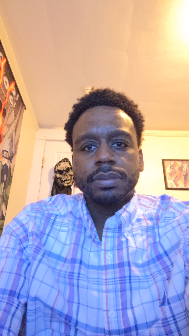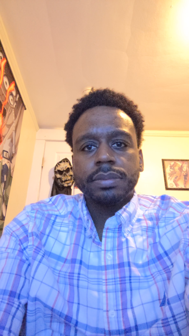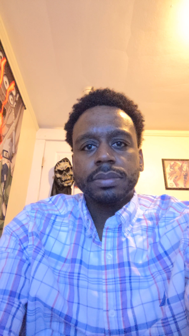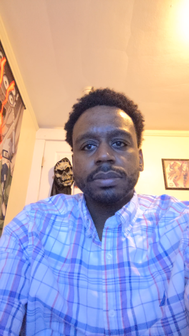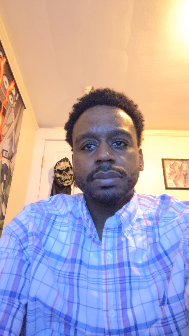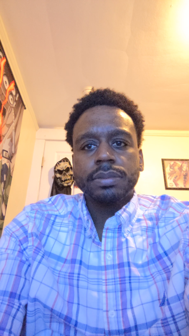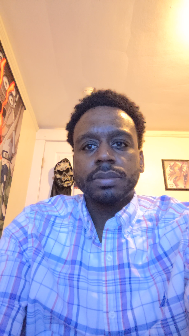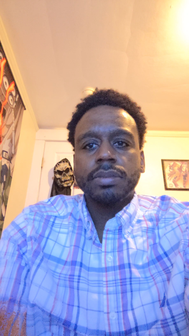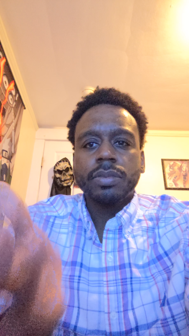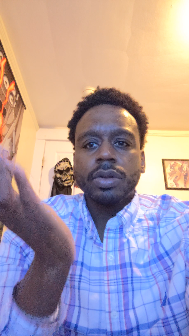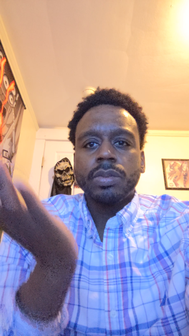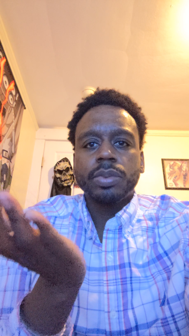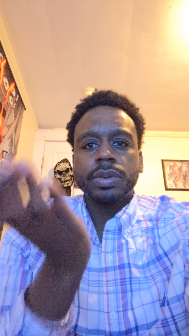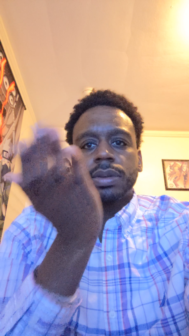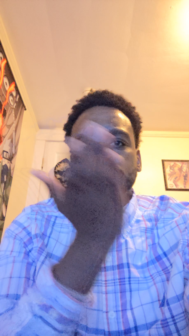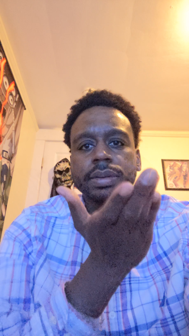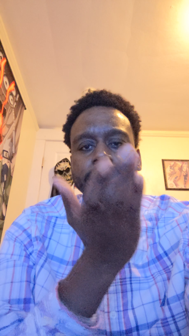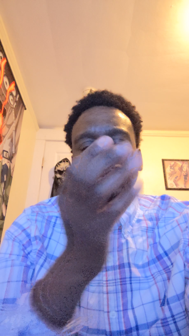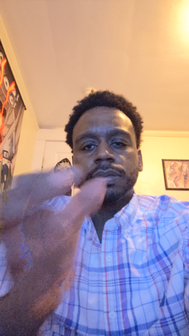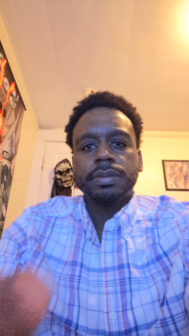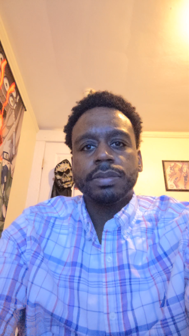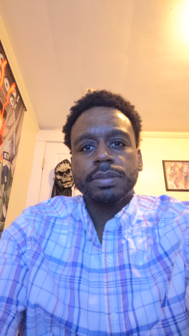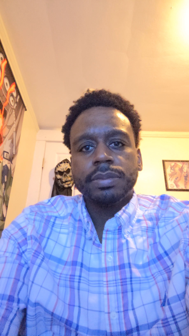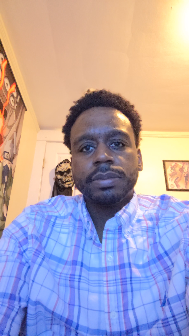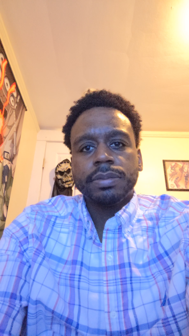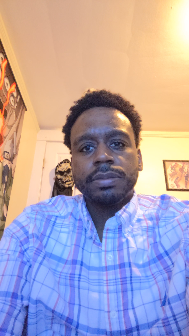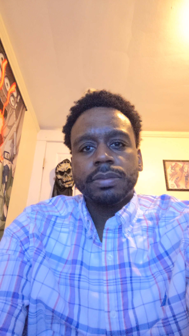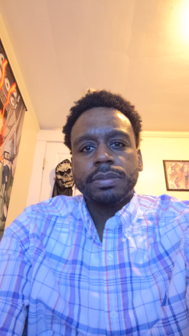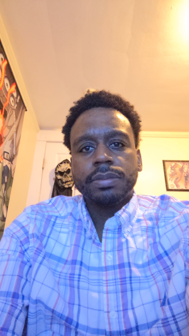bring